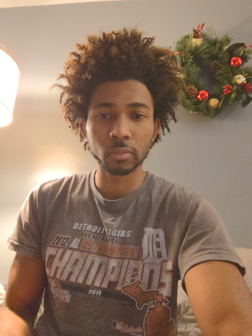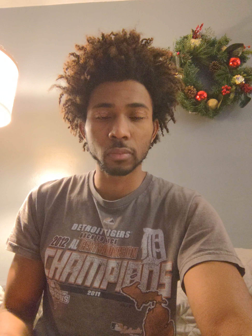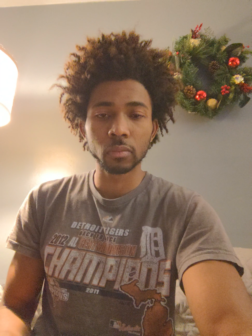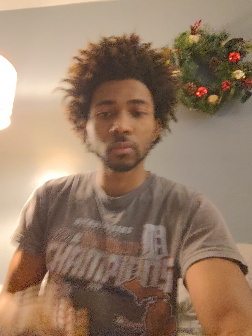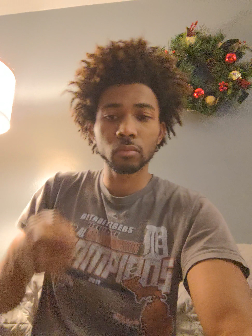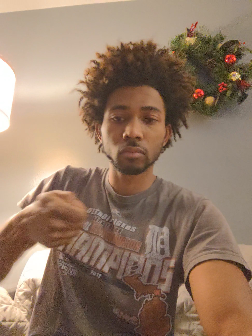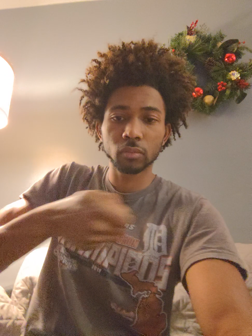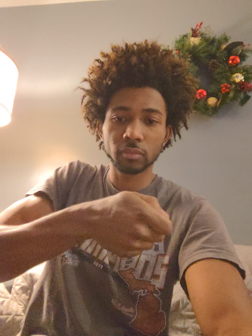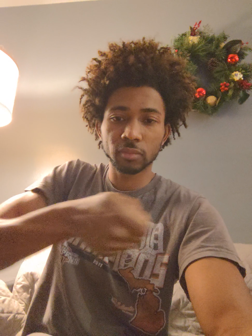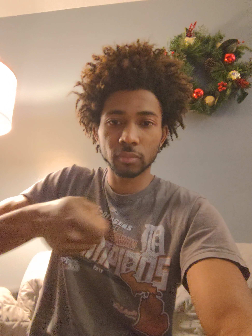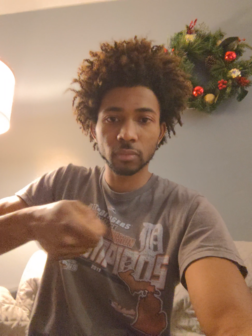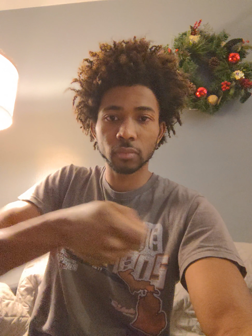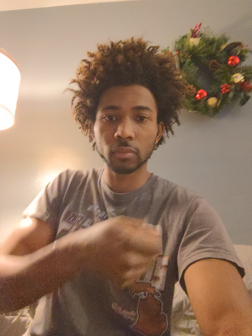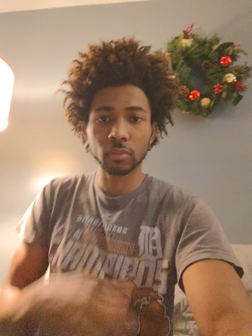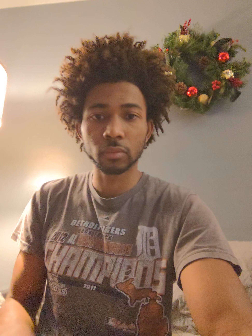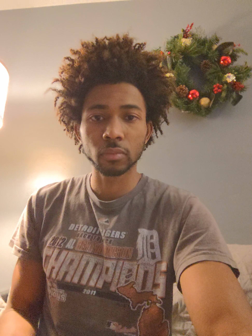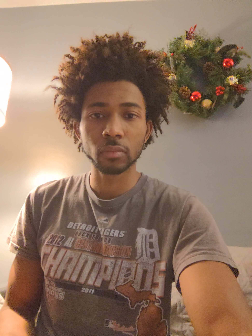vacuum